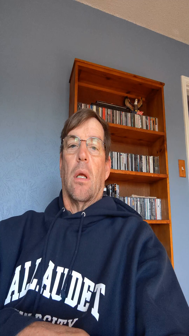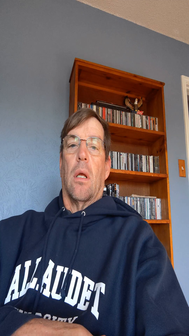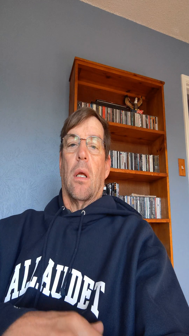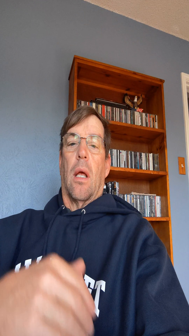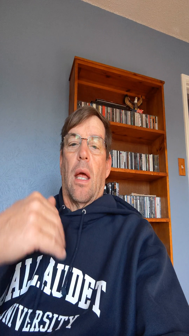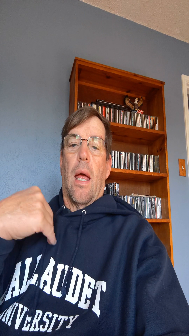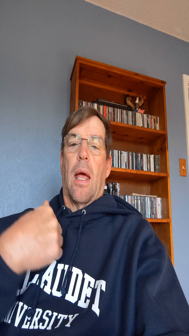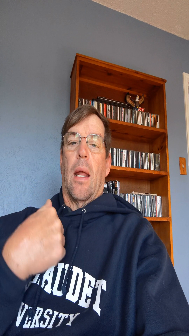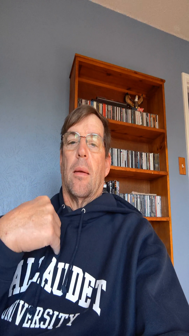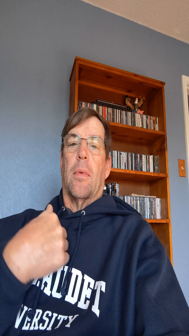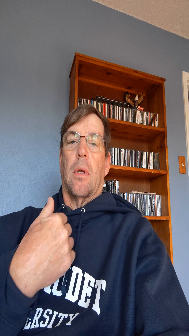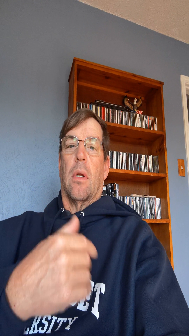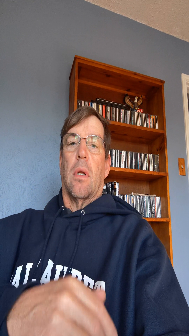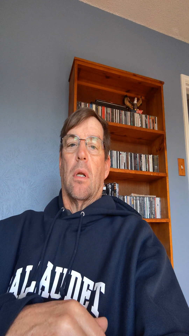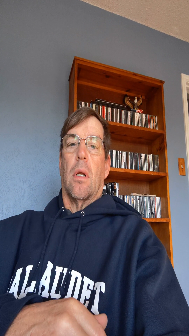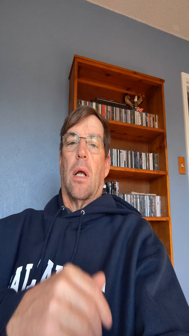animal